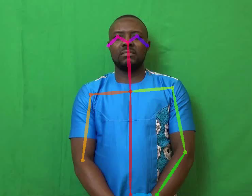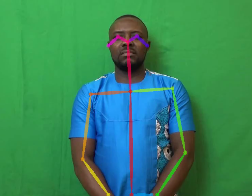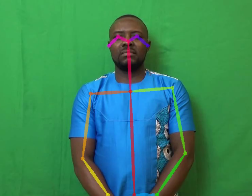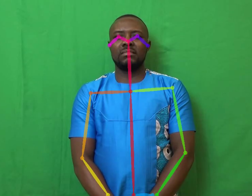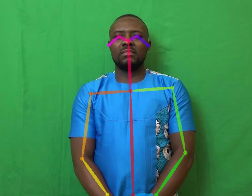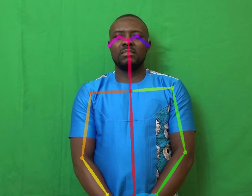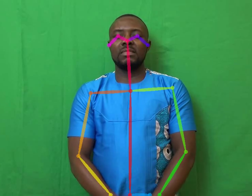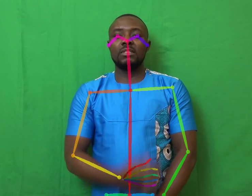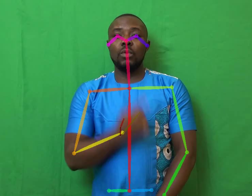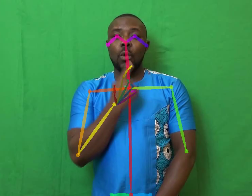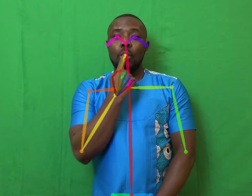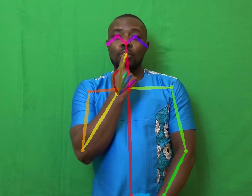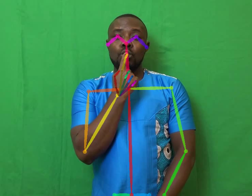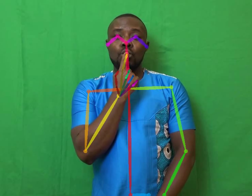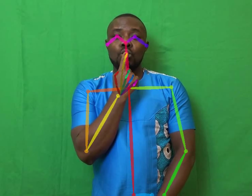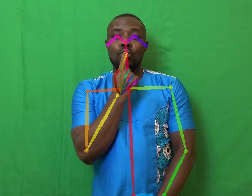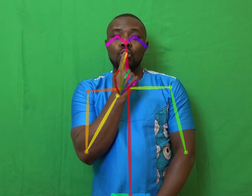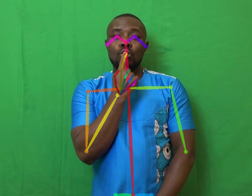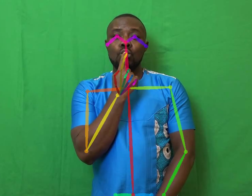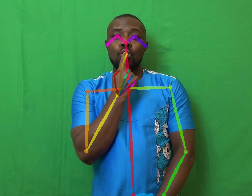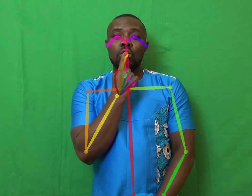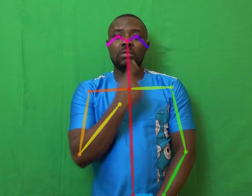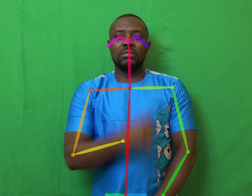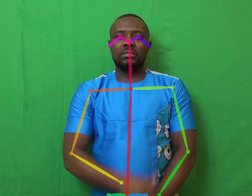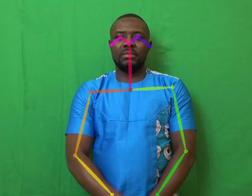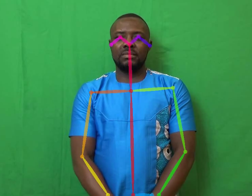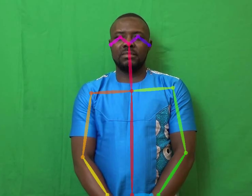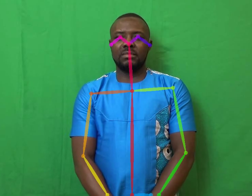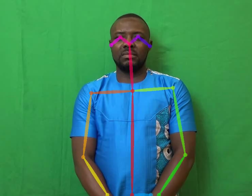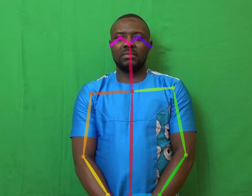toffee